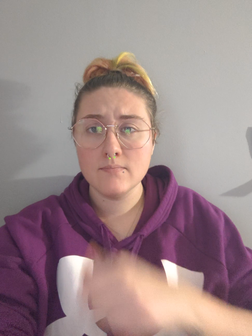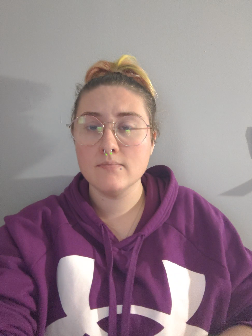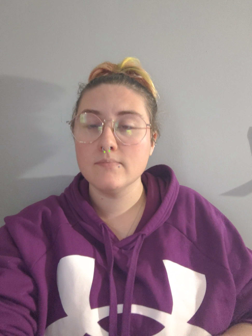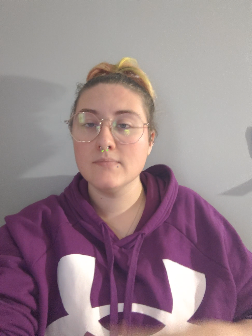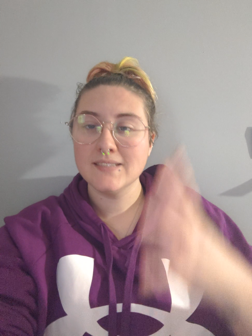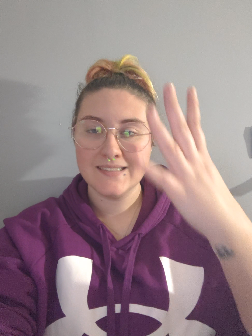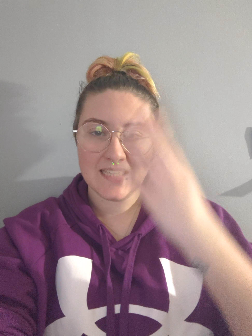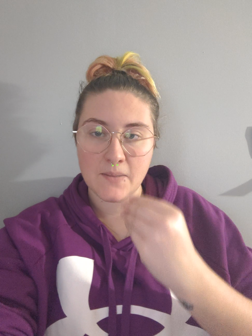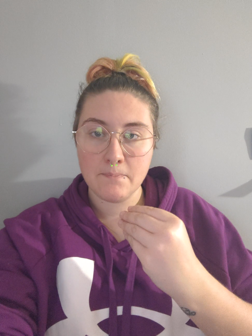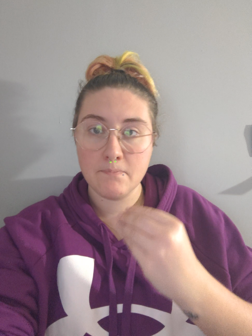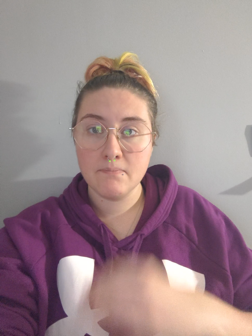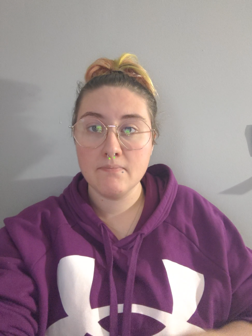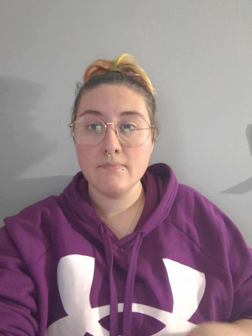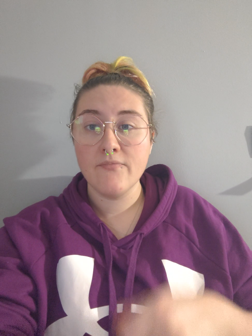sleep